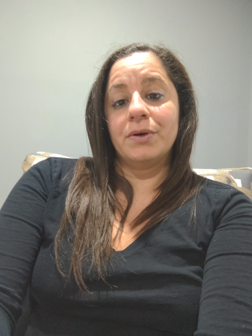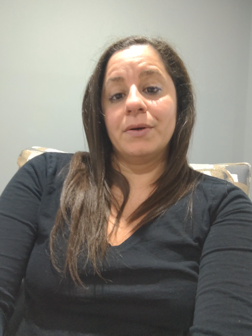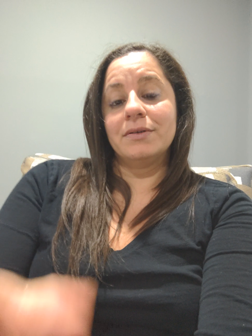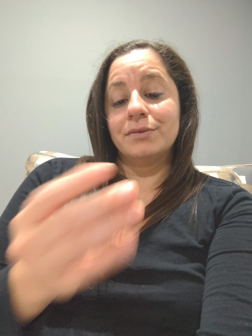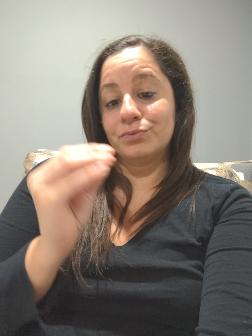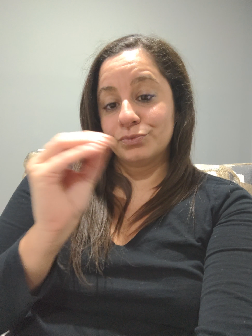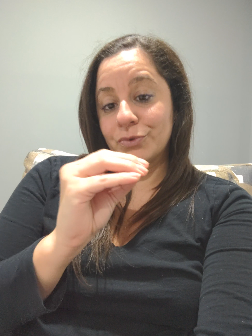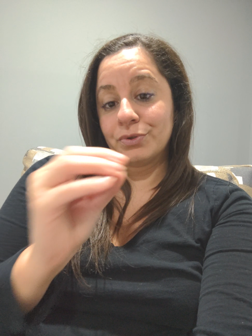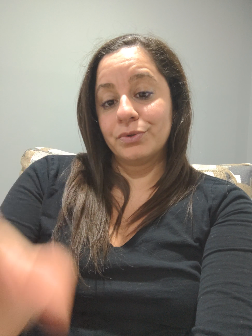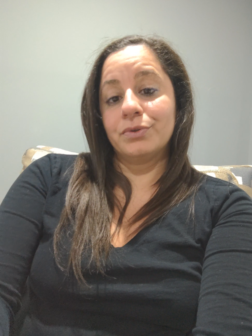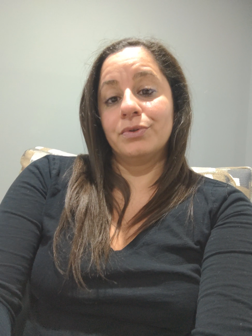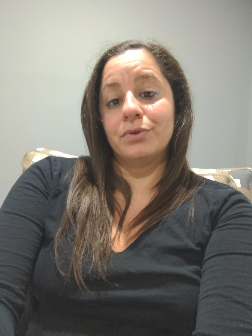kiss